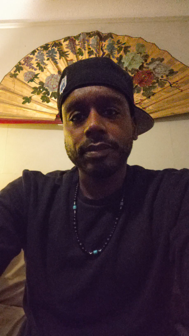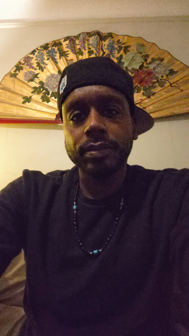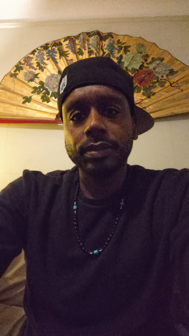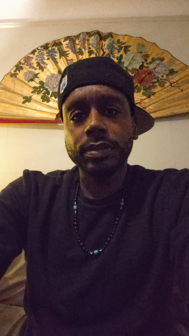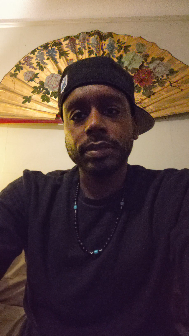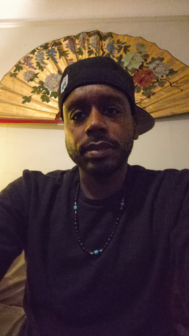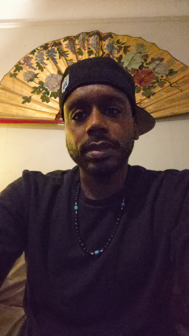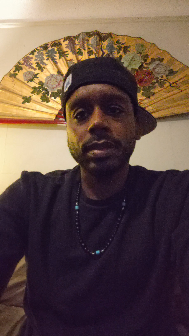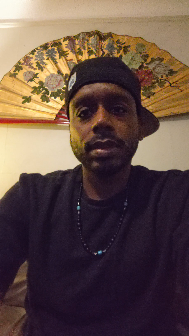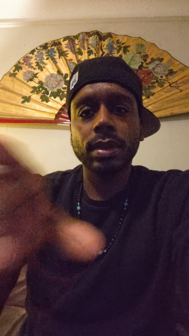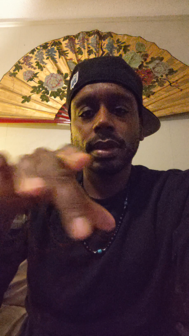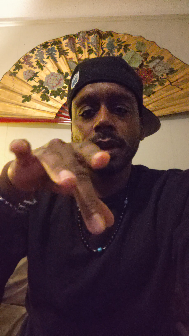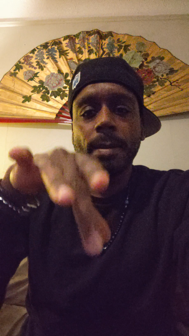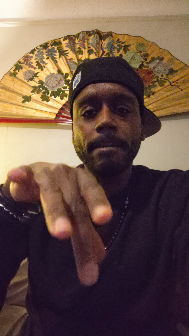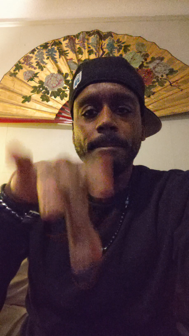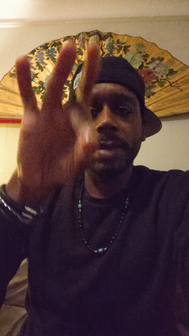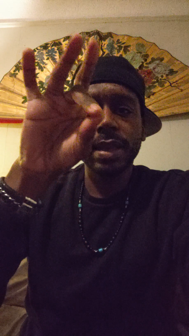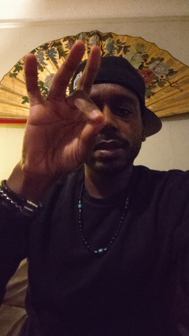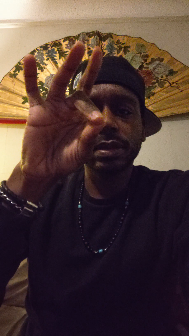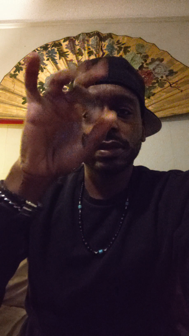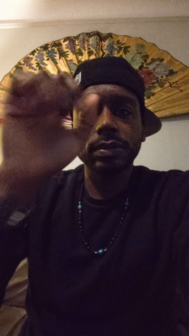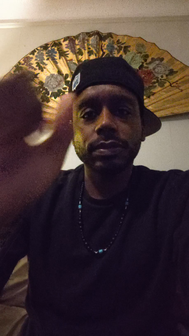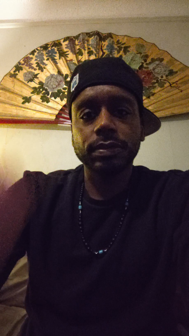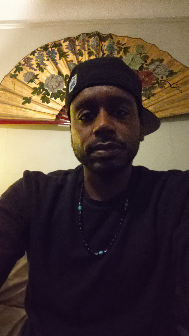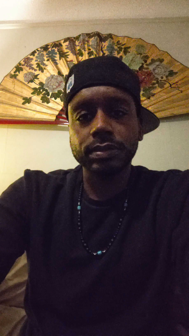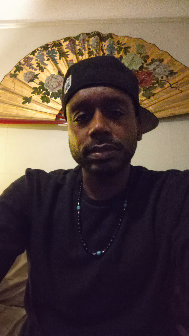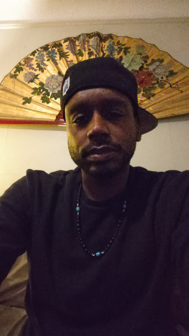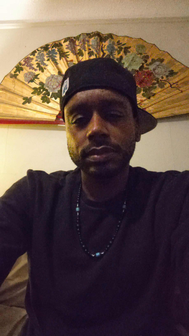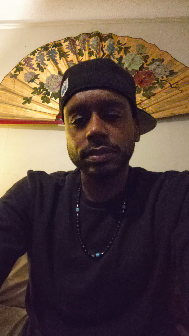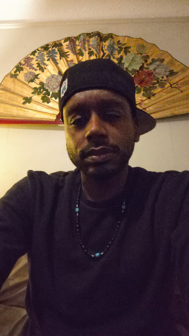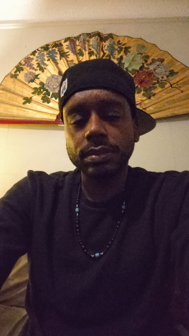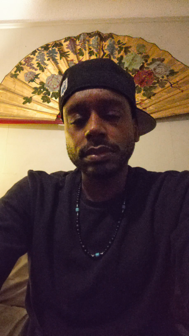pick